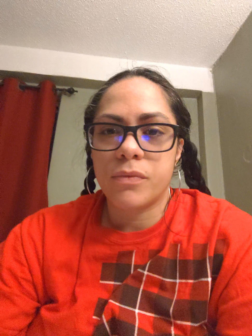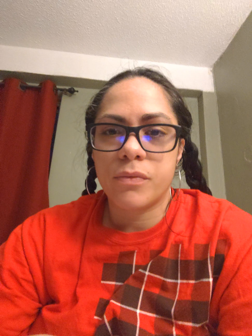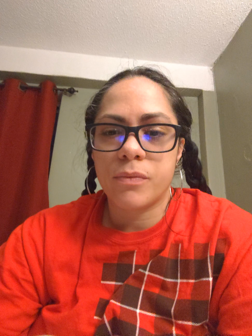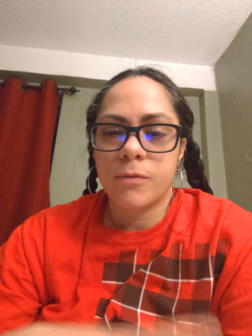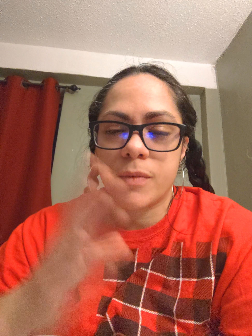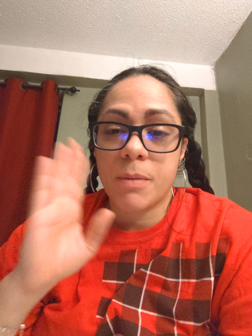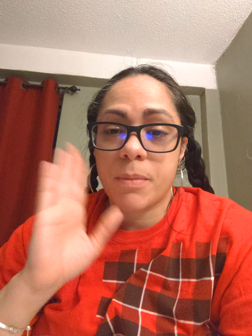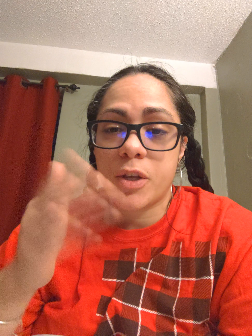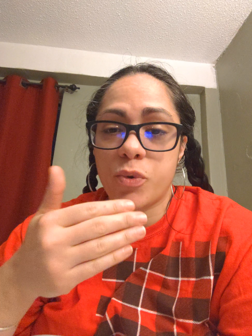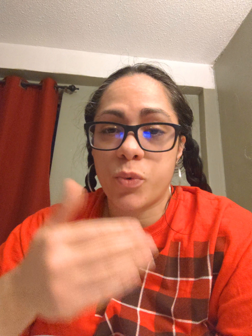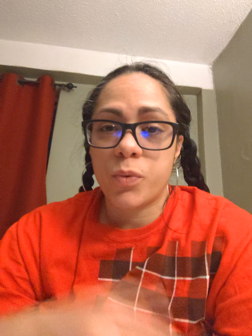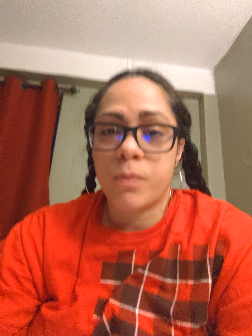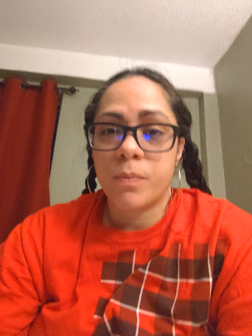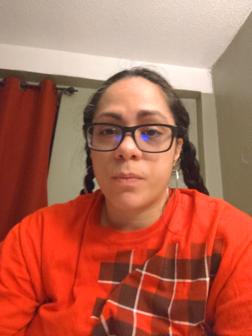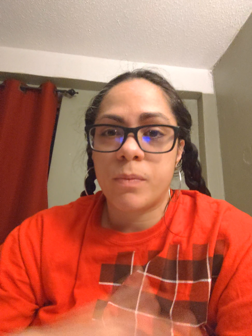bedroom